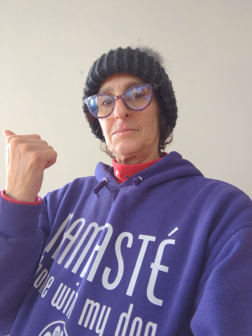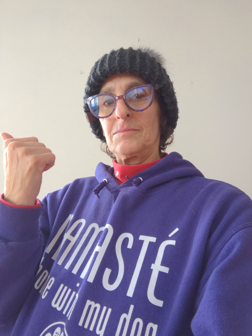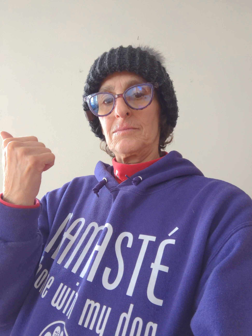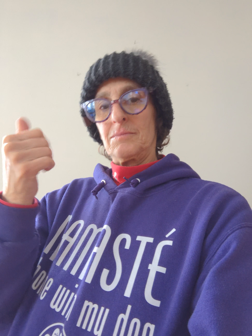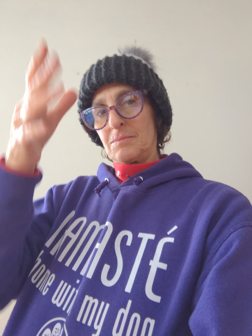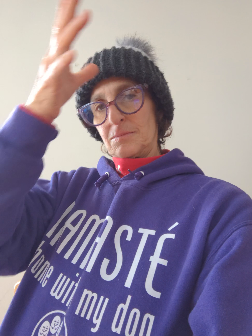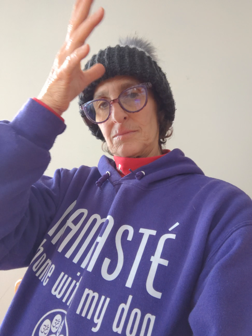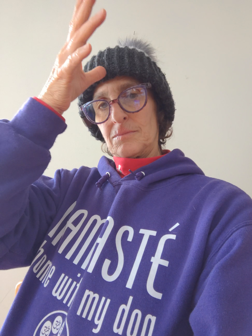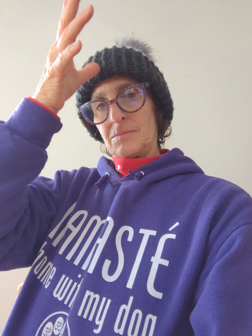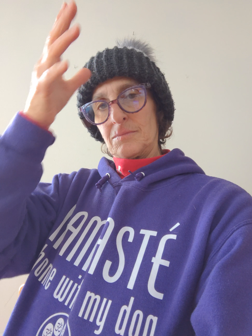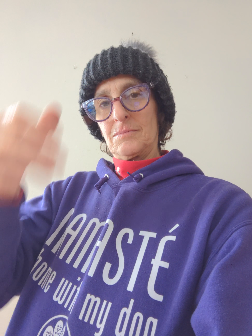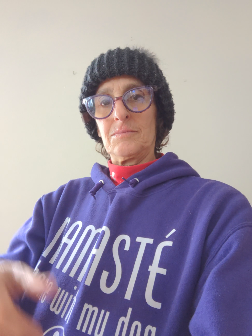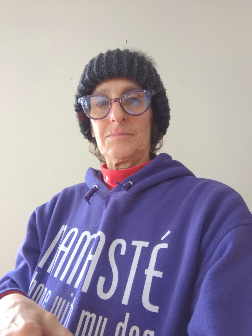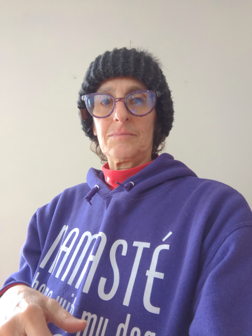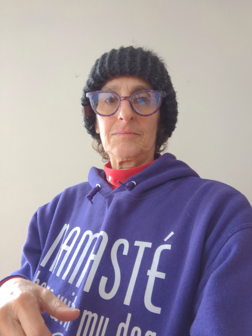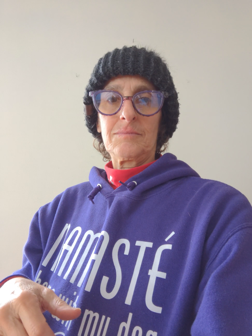dad